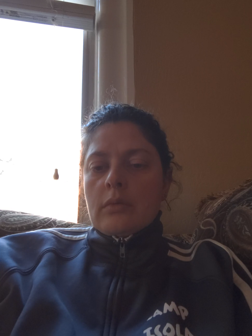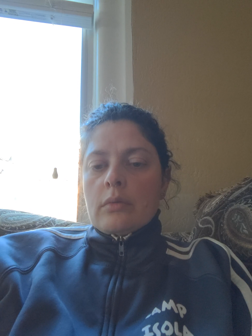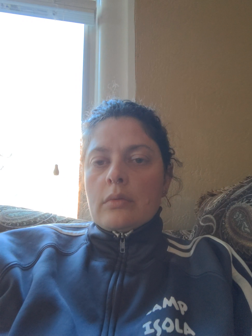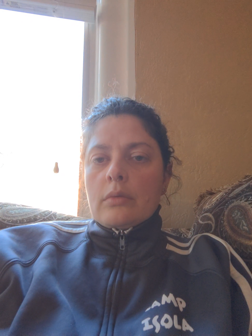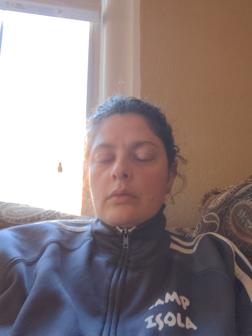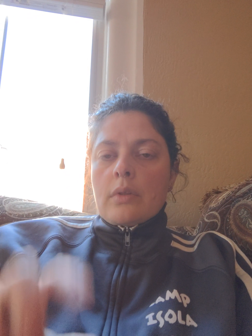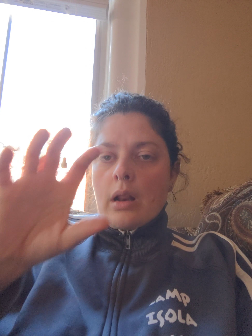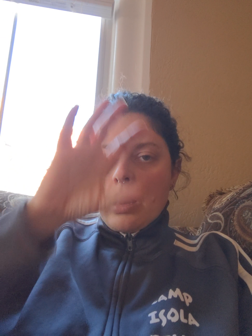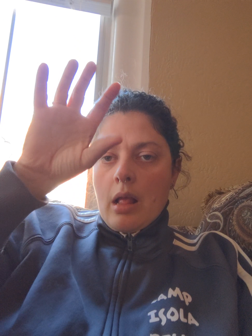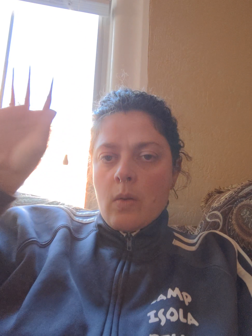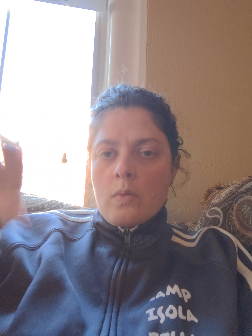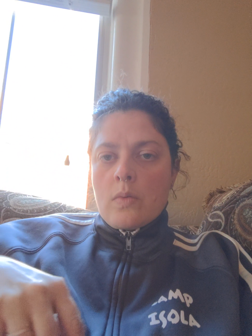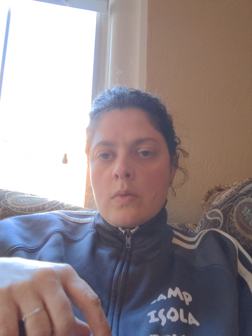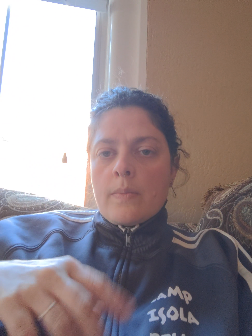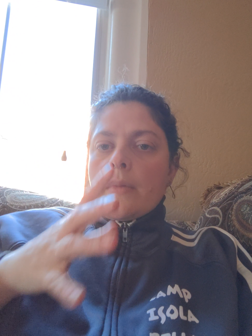cloud